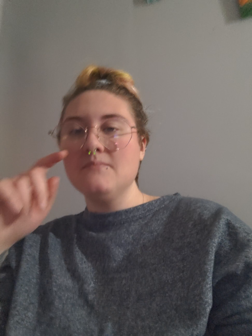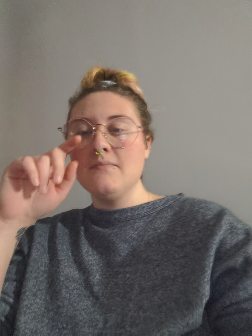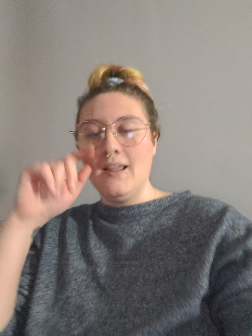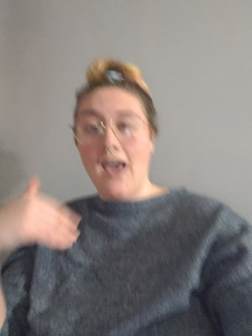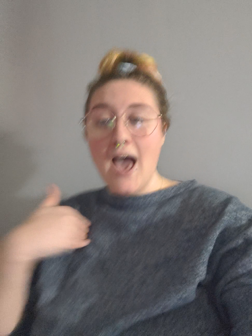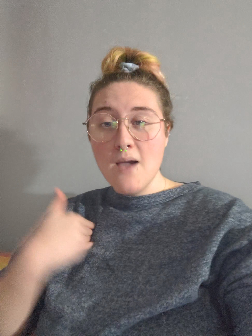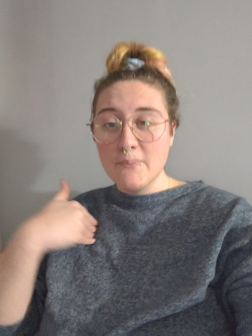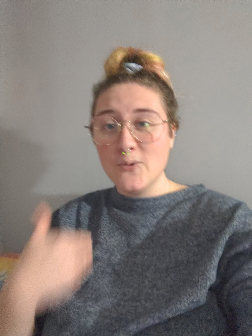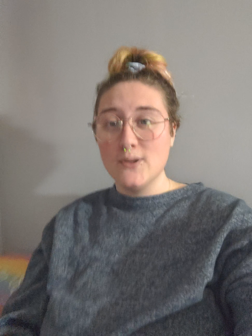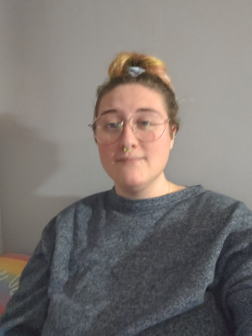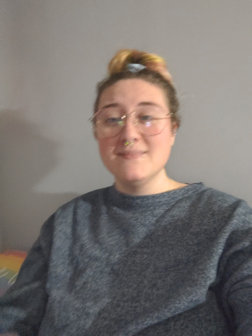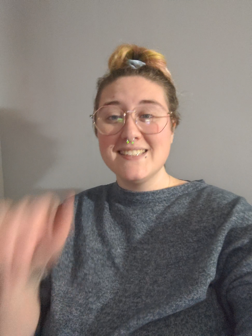animal